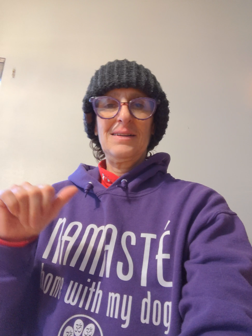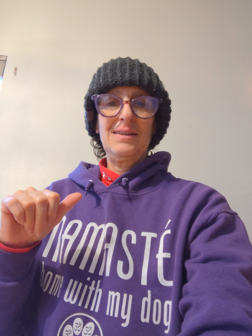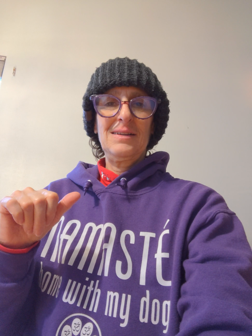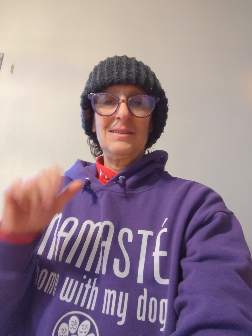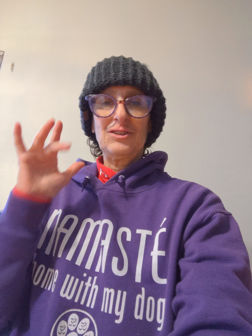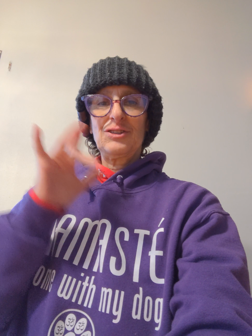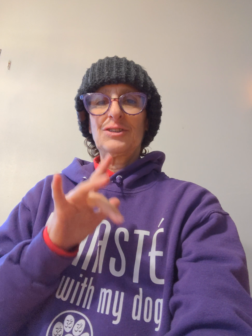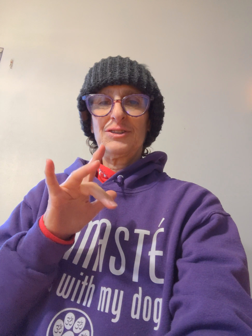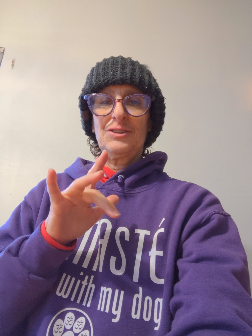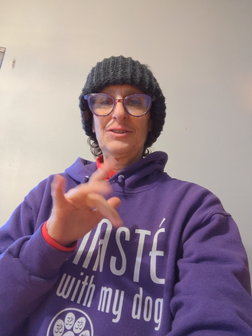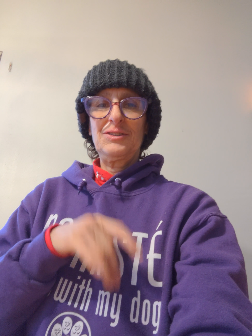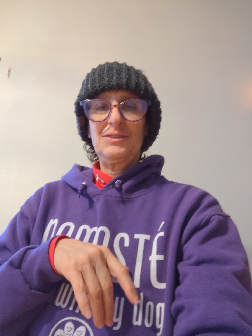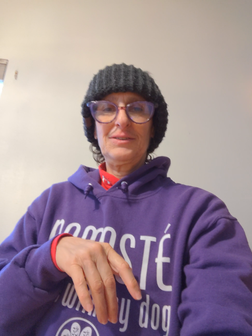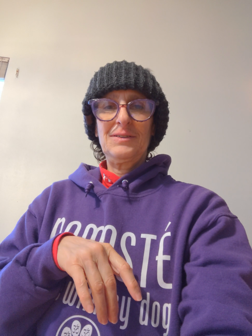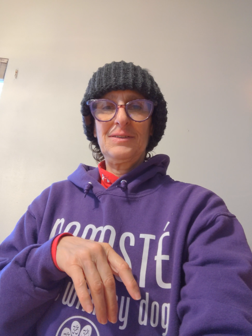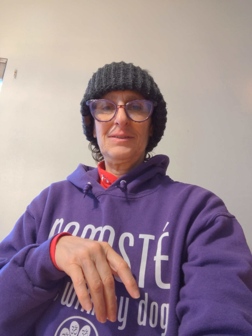touch